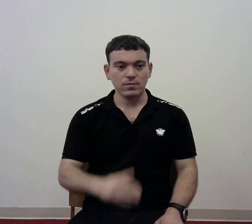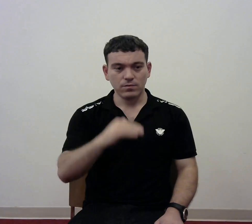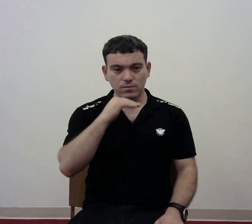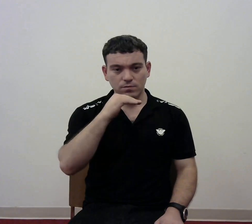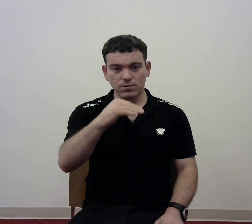siz